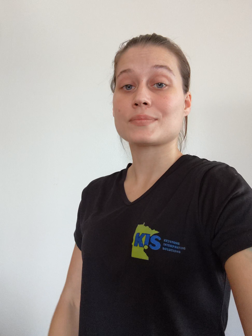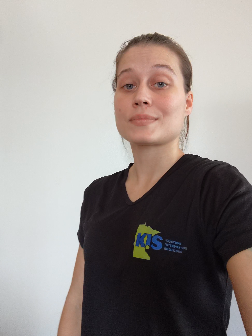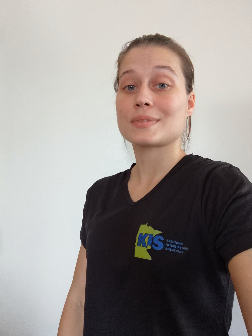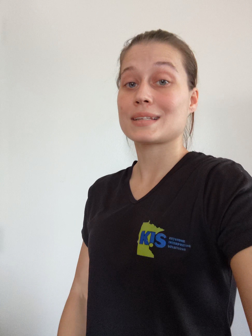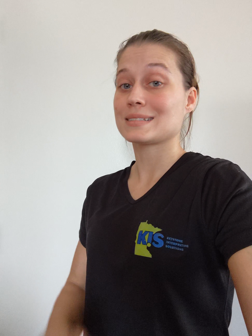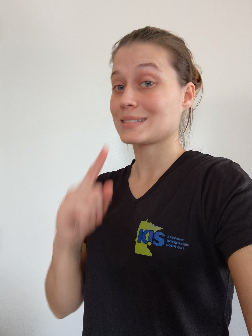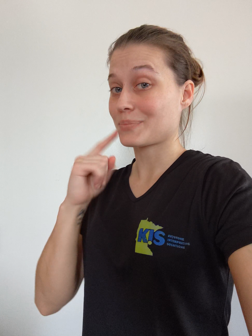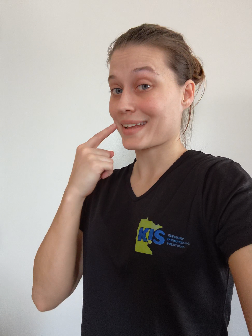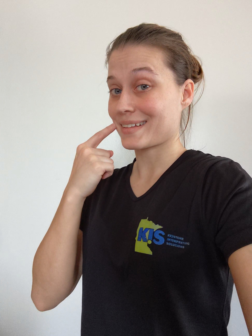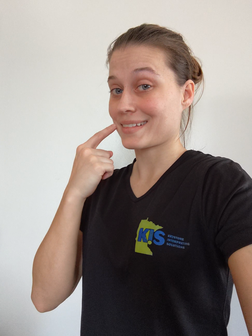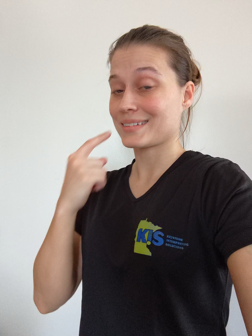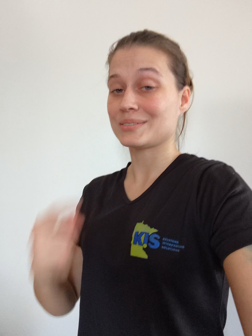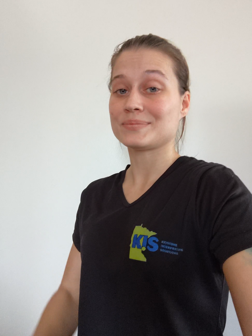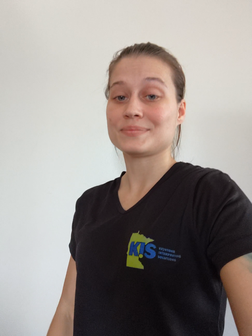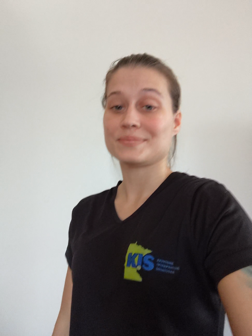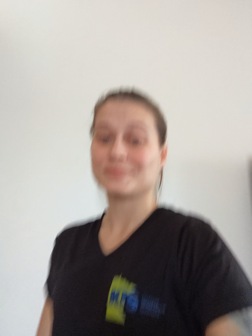smile